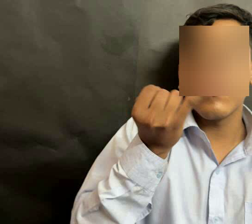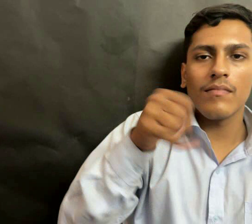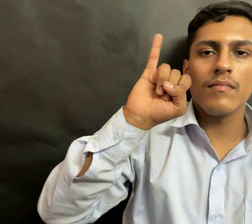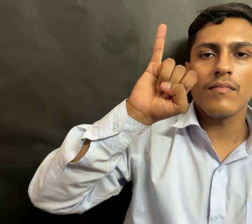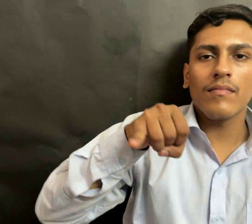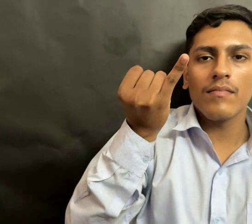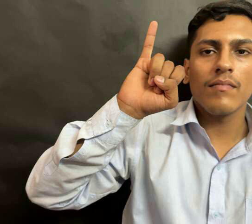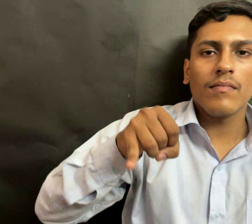J